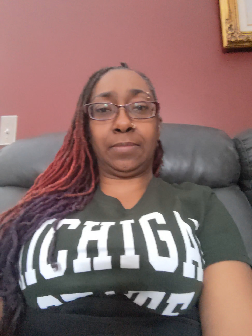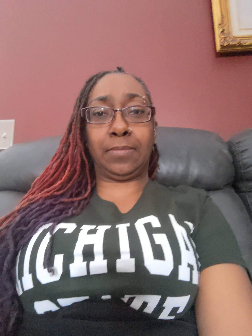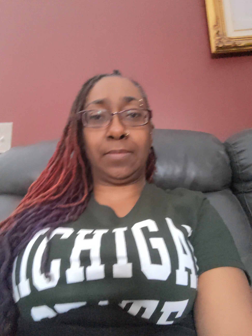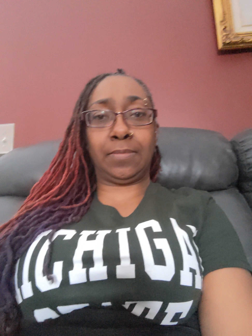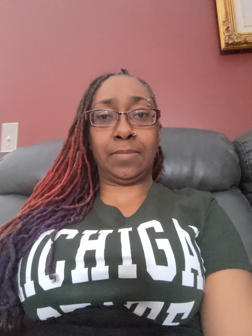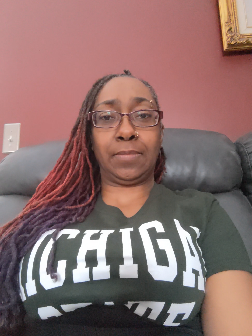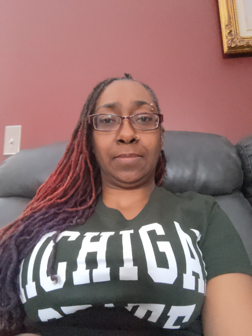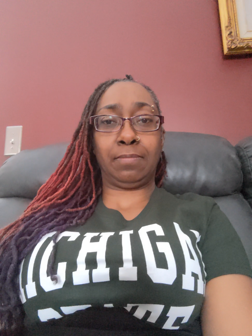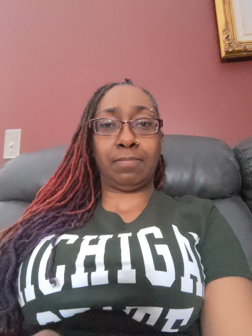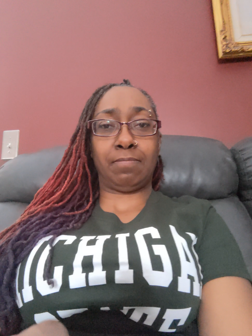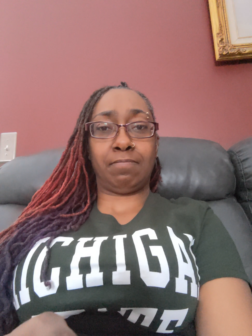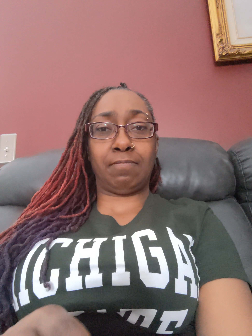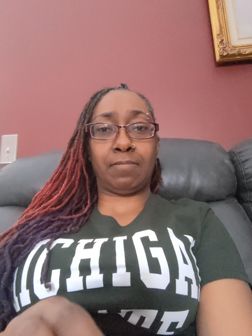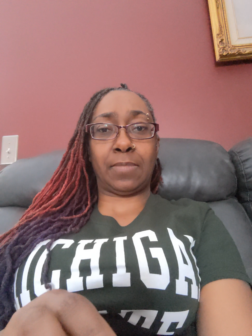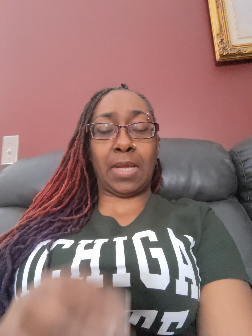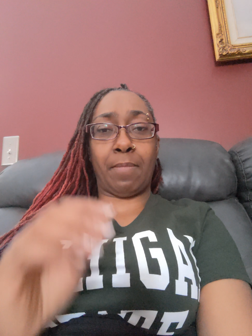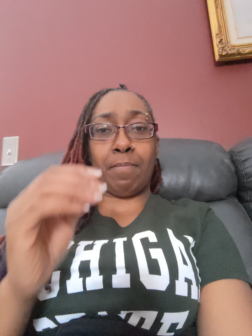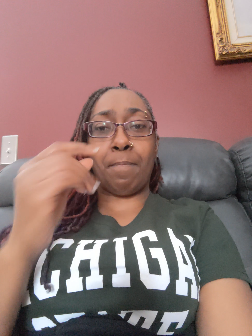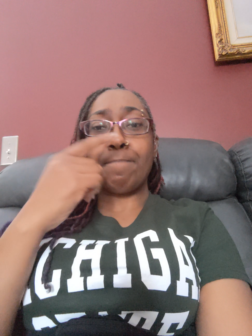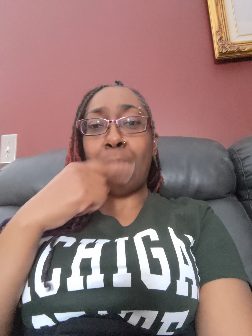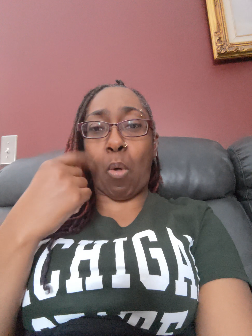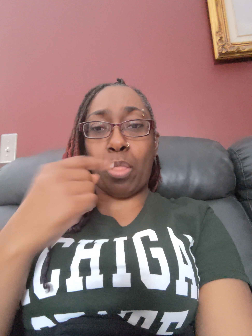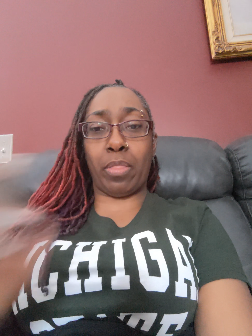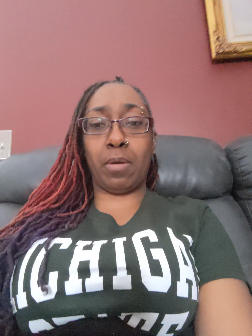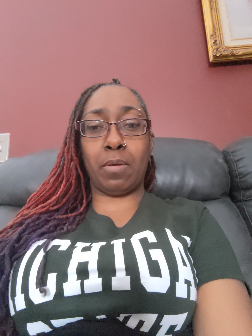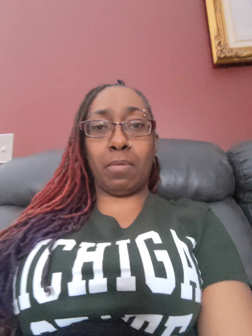mouth